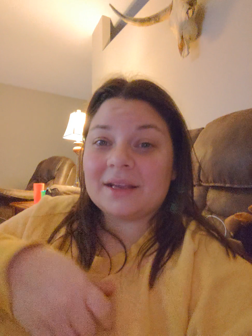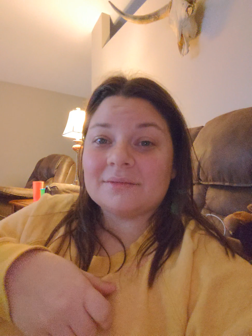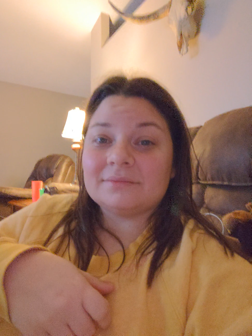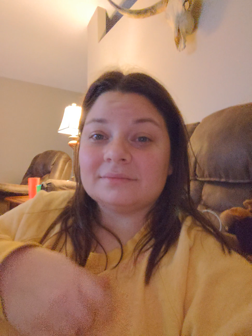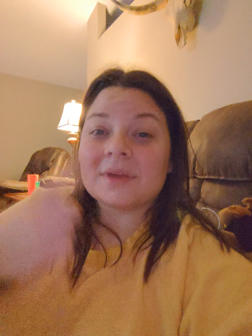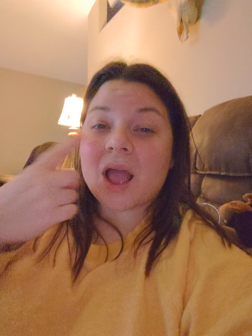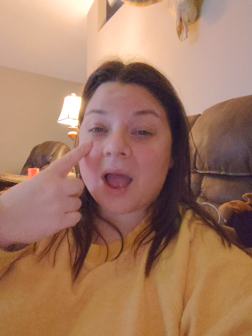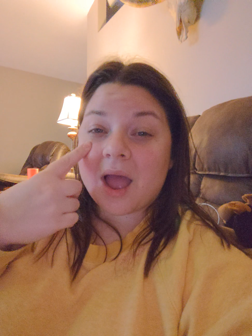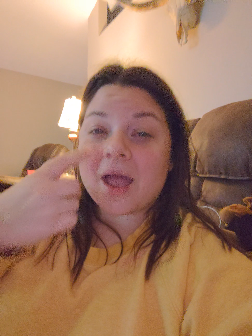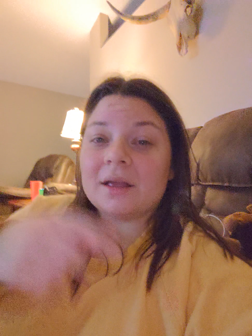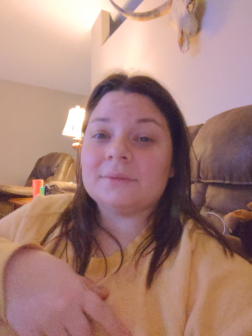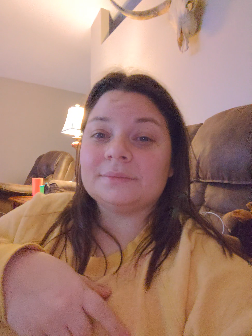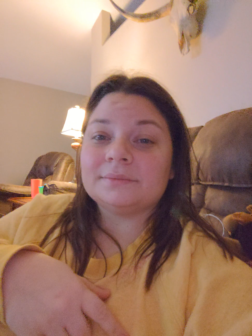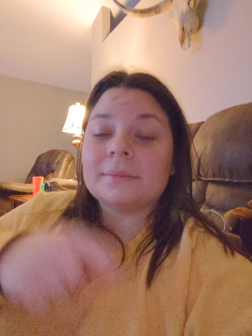eye